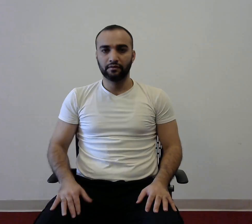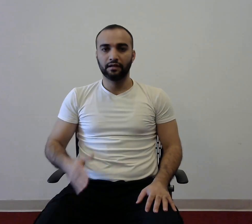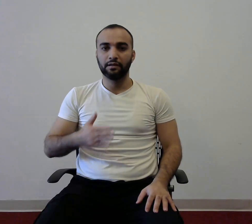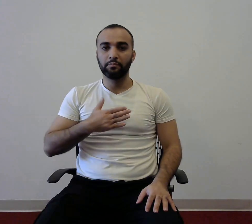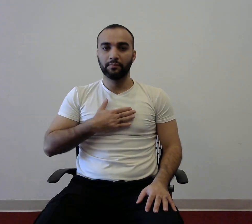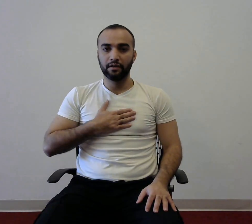mən